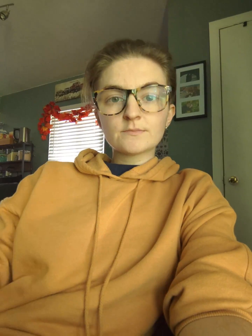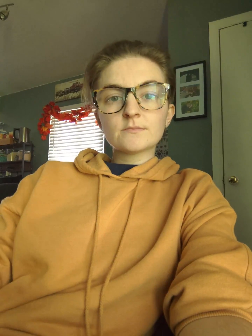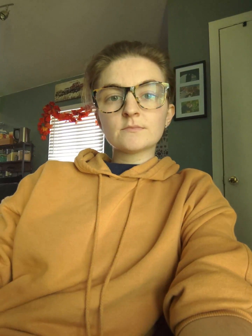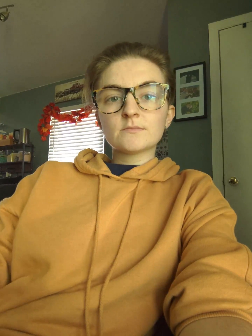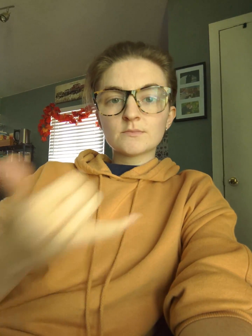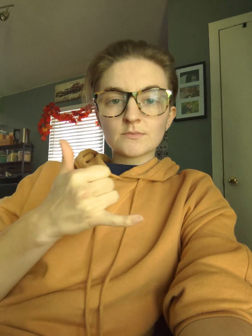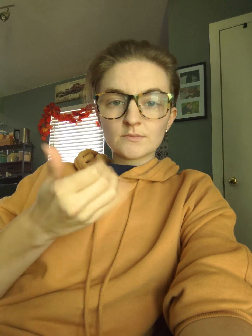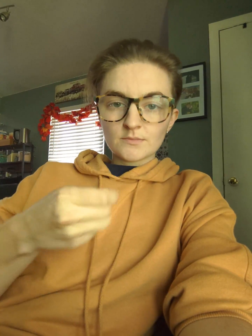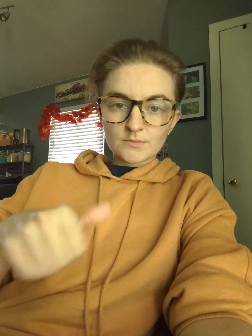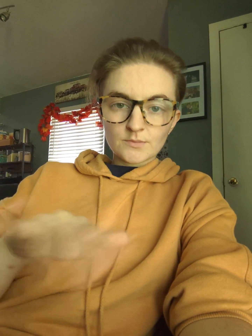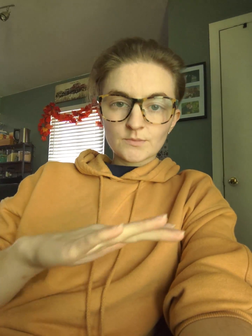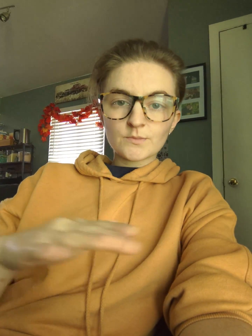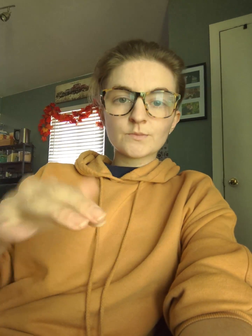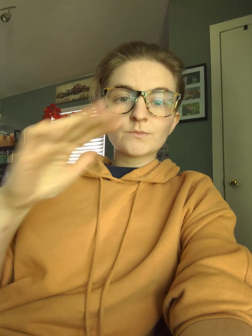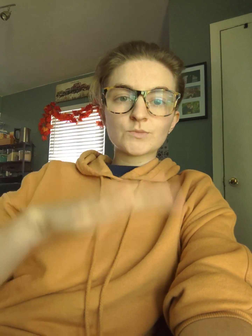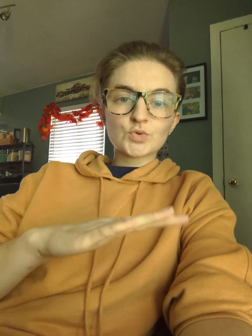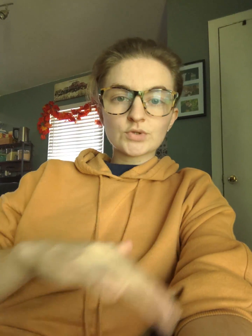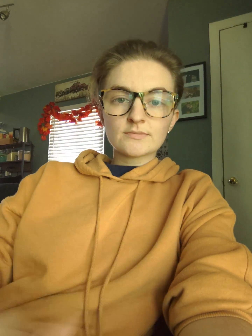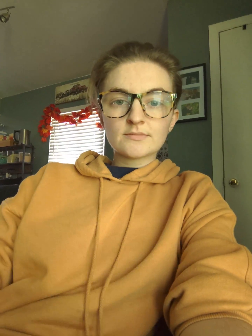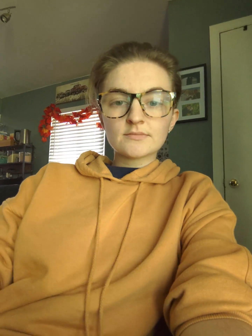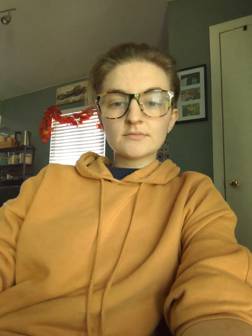playground